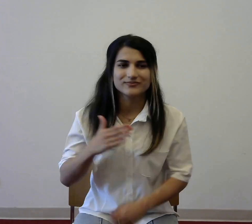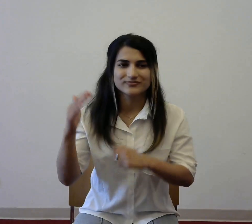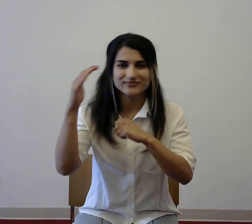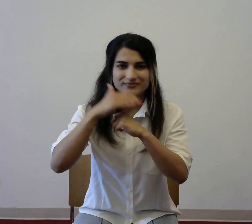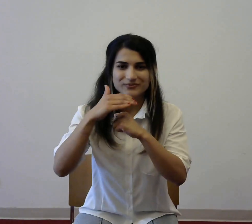axşam